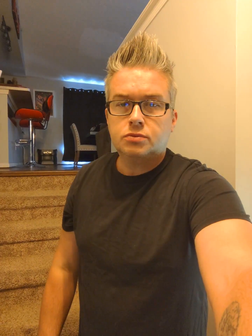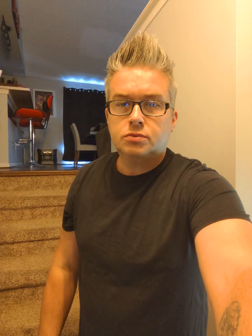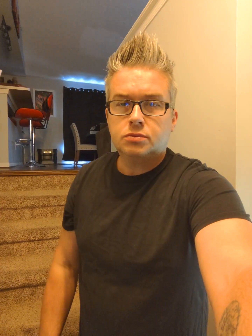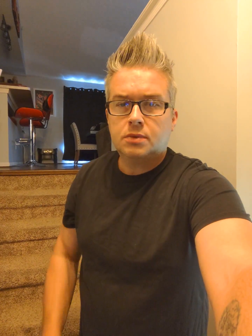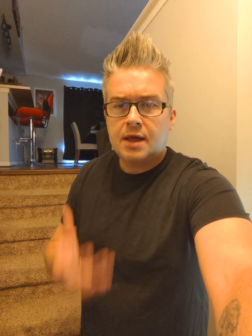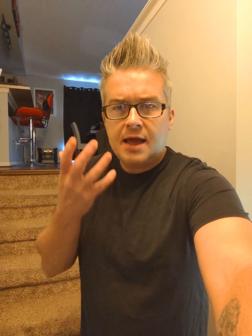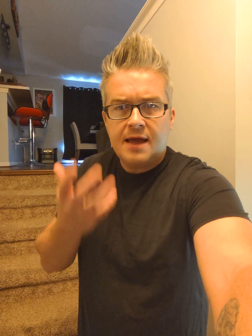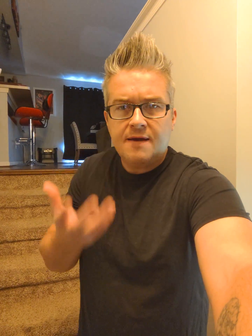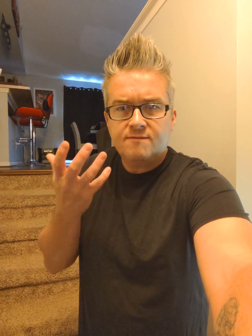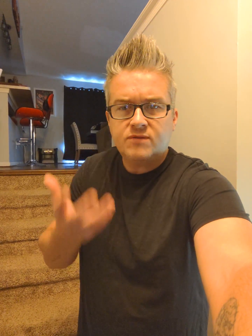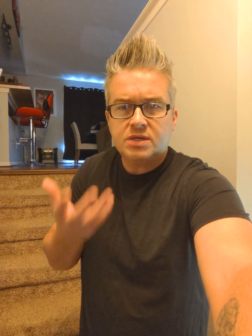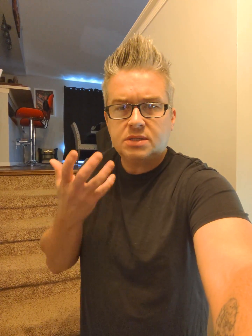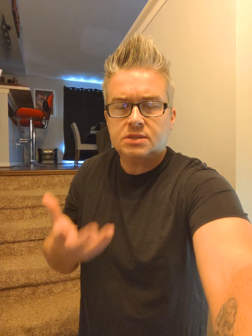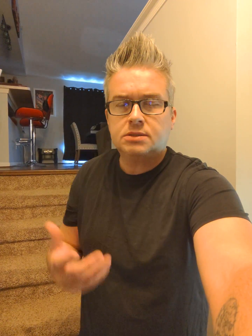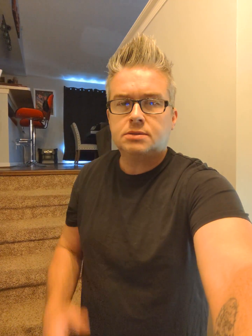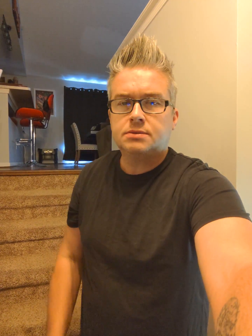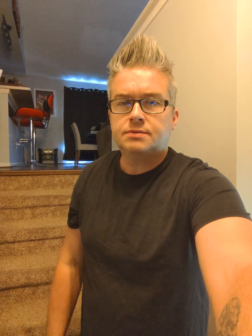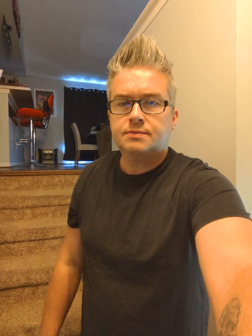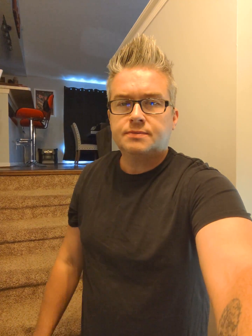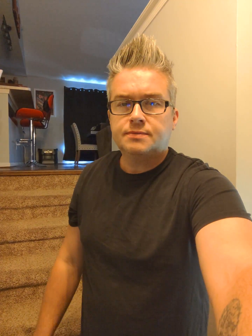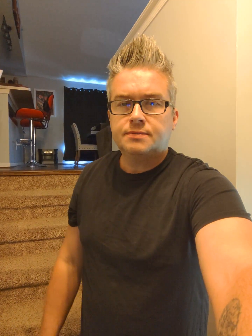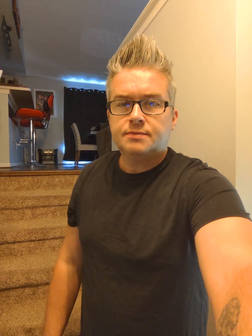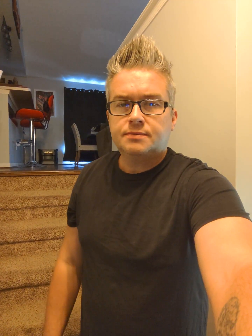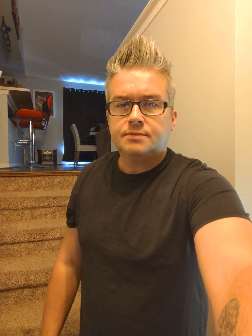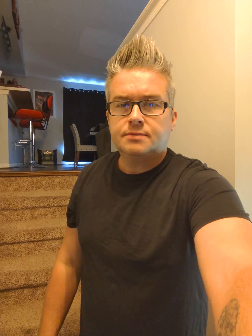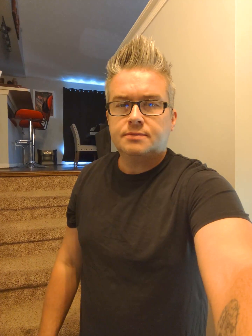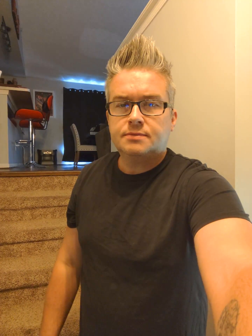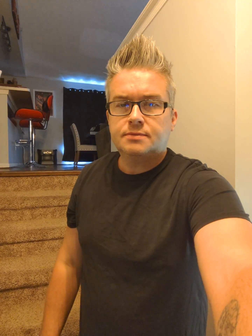heavy